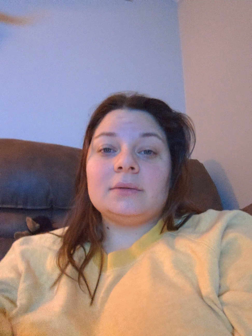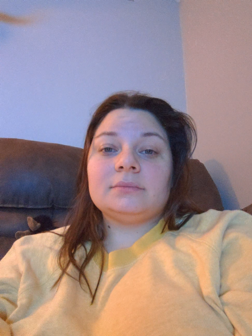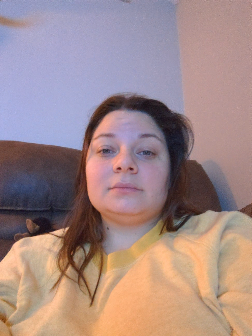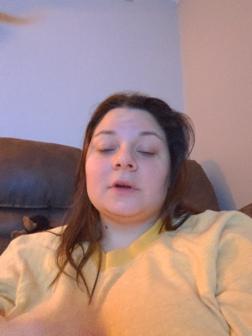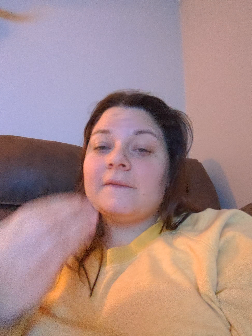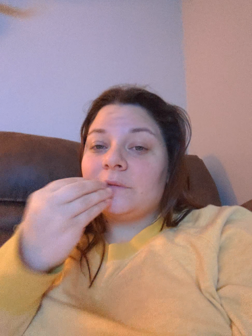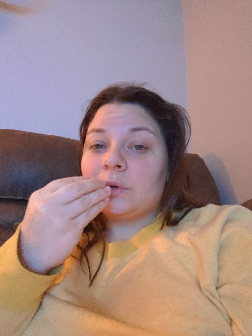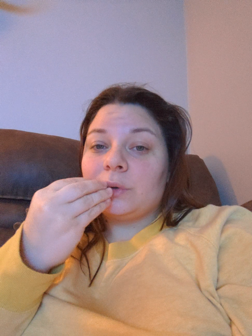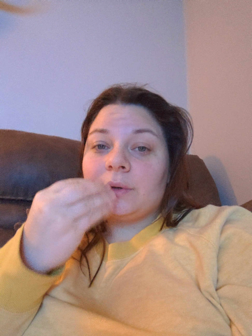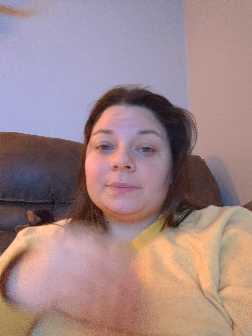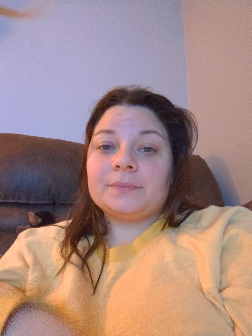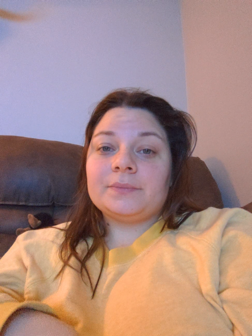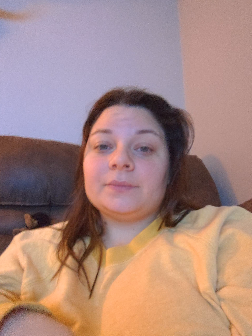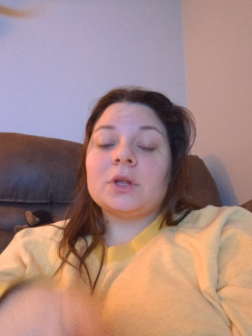food